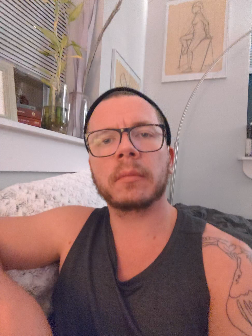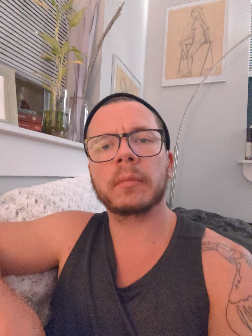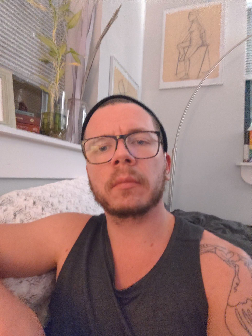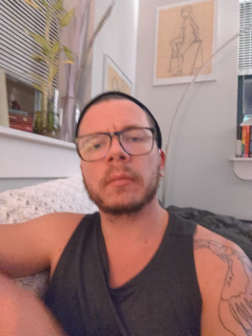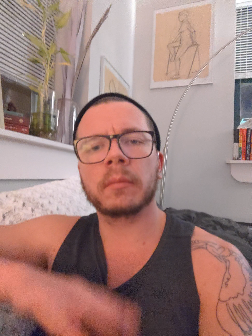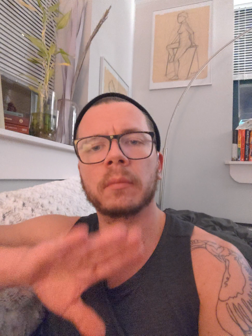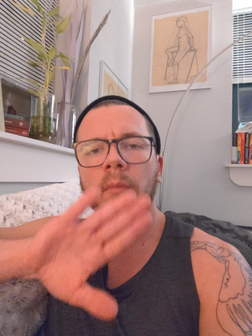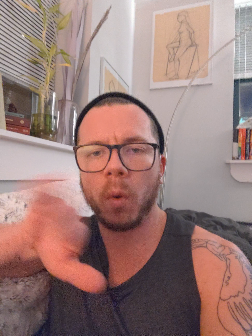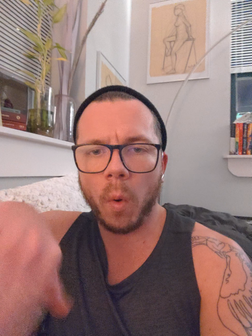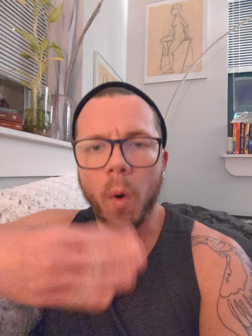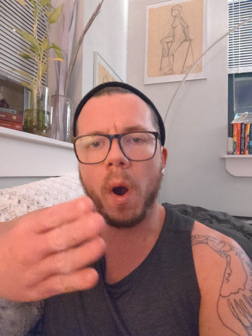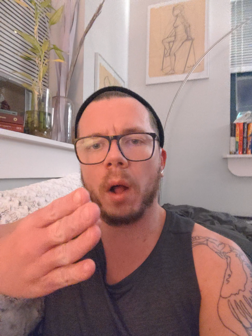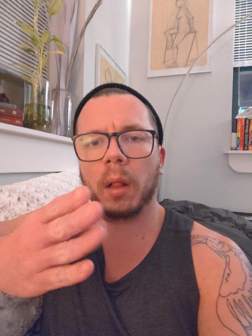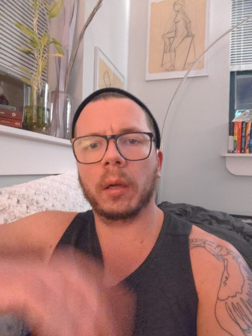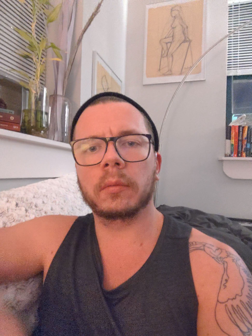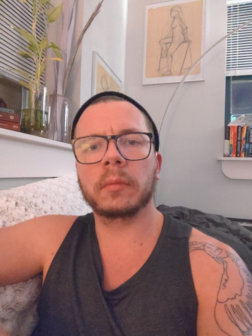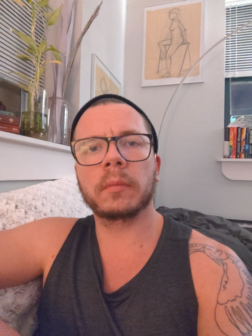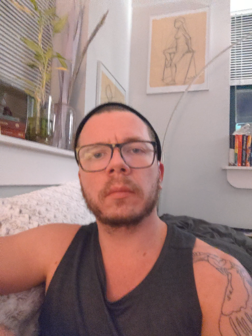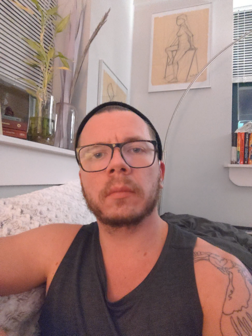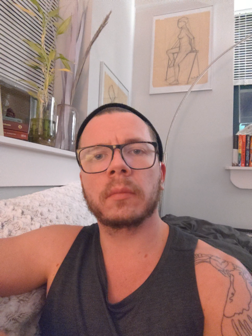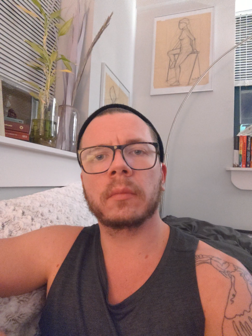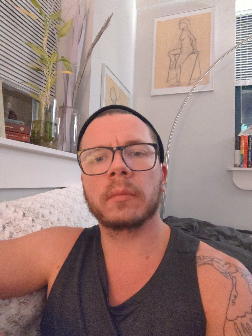all